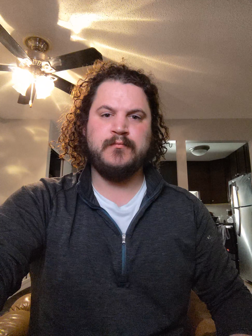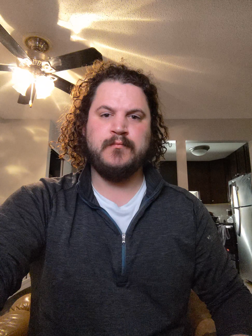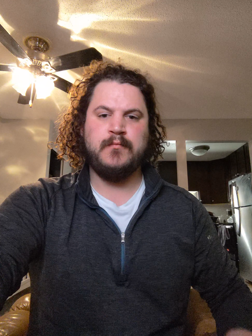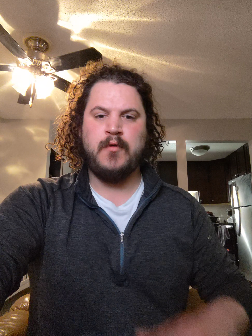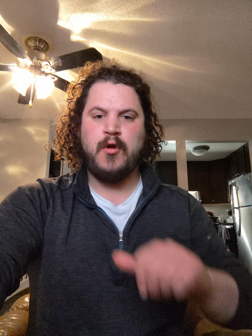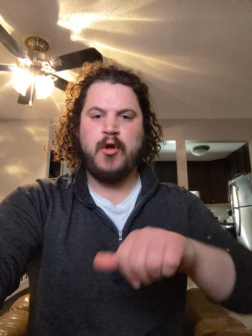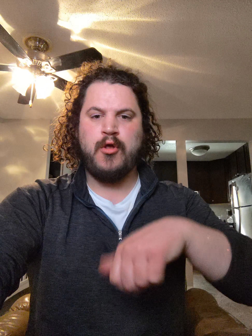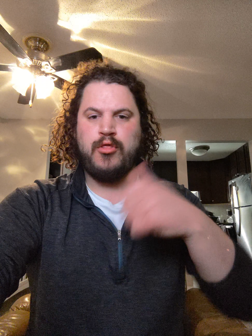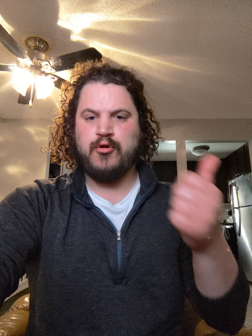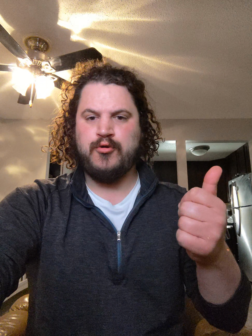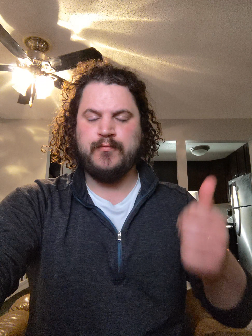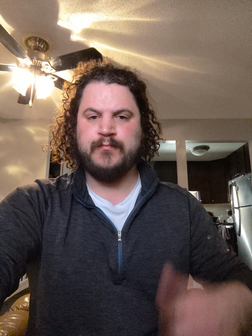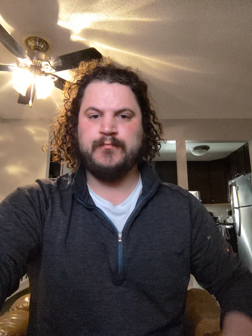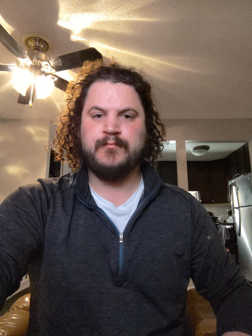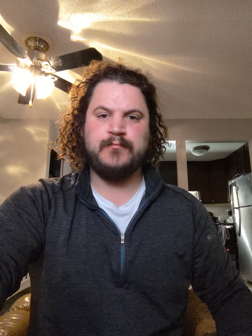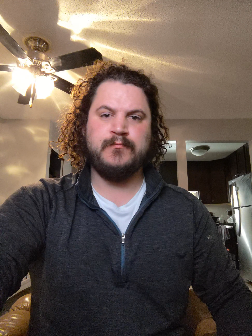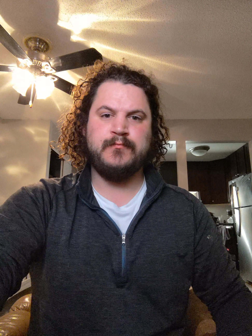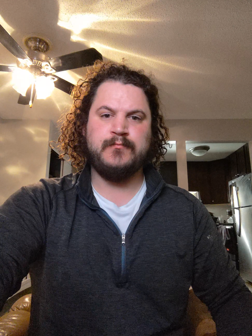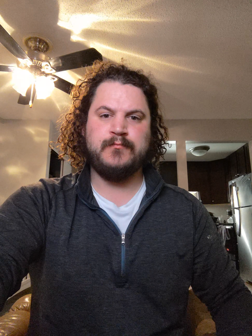another